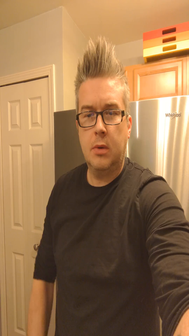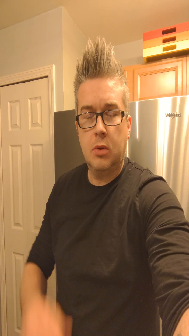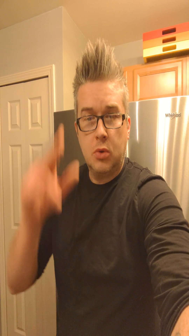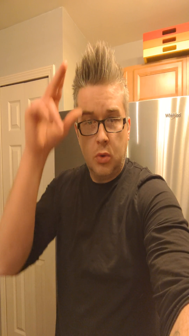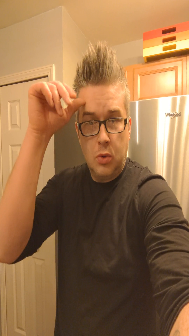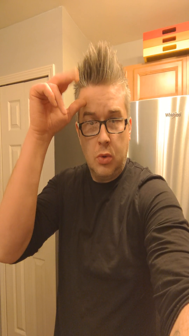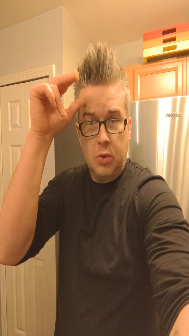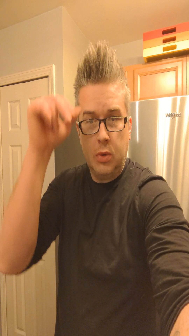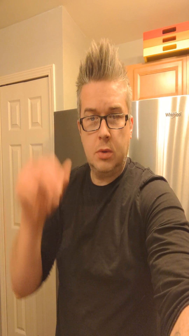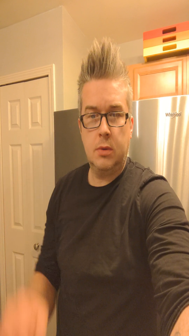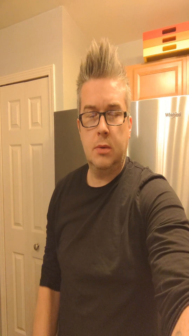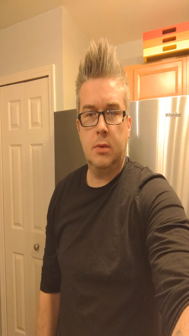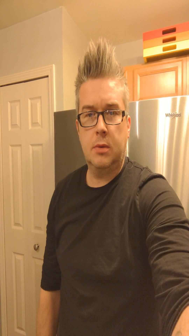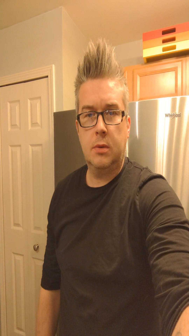horse